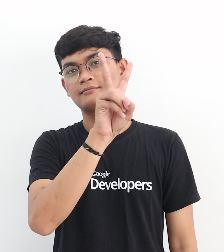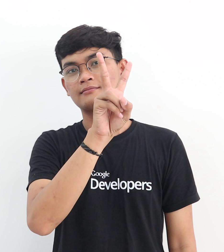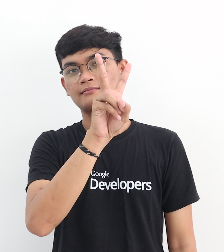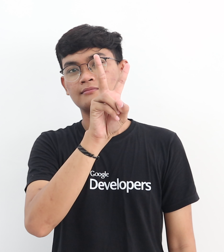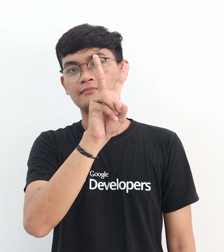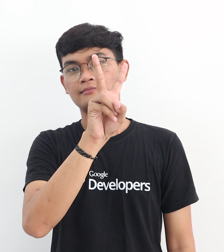V